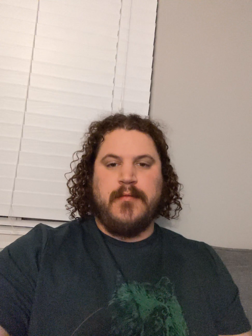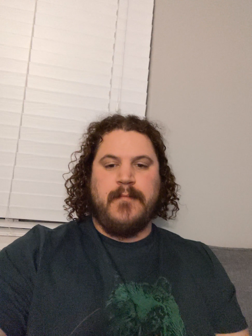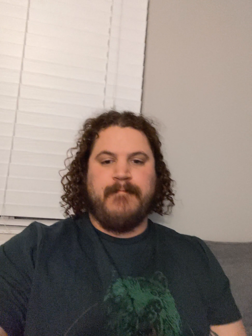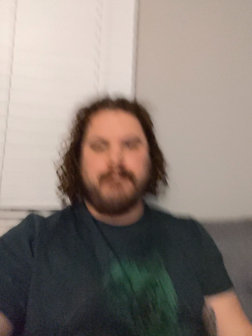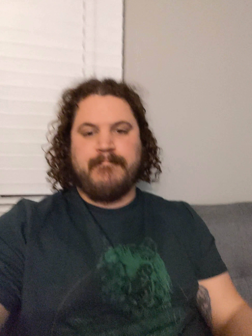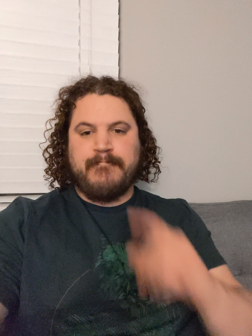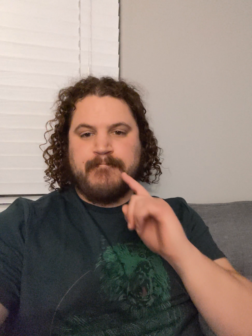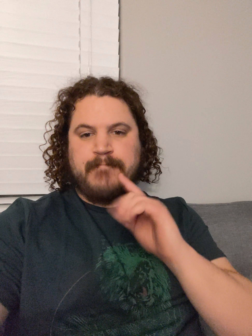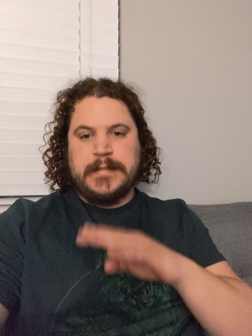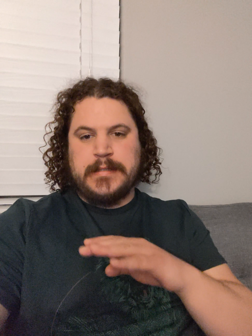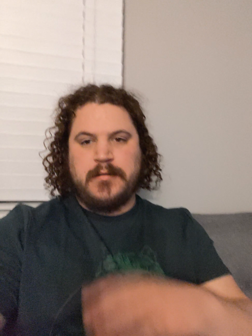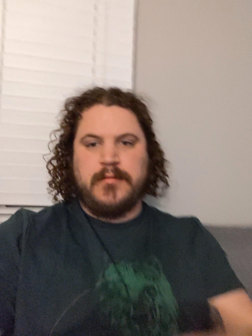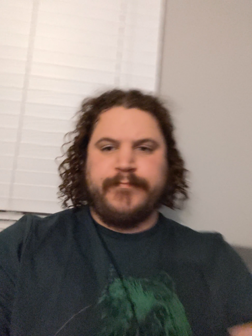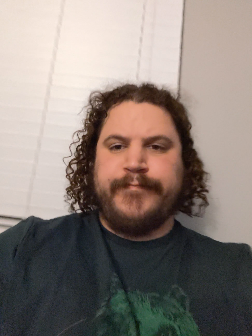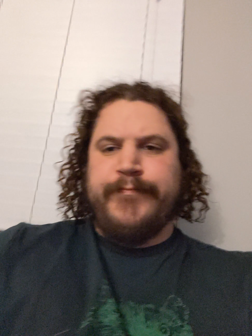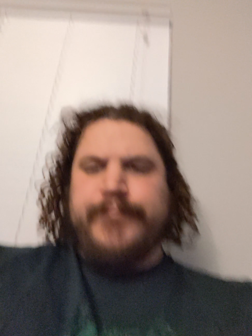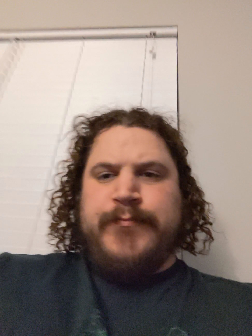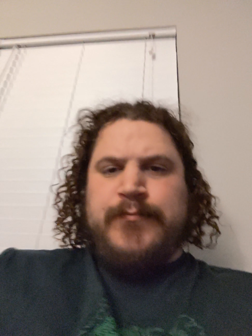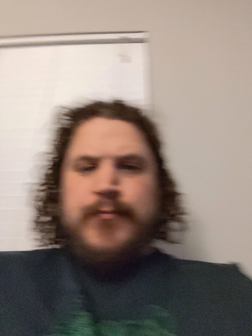bee